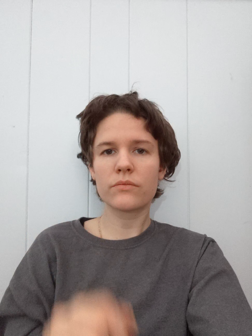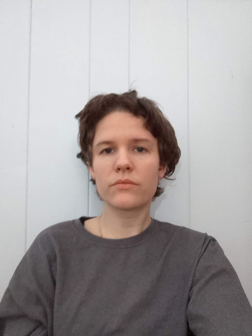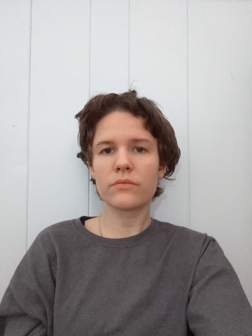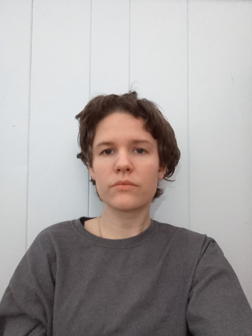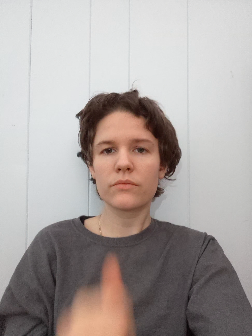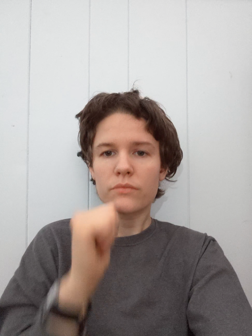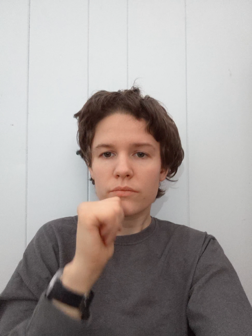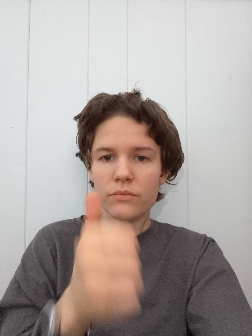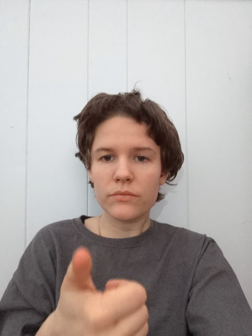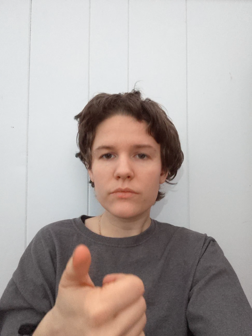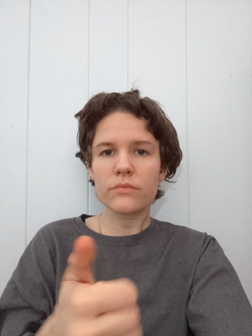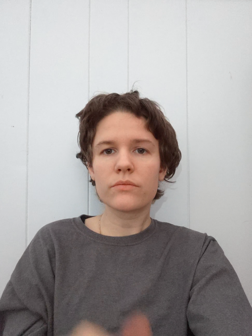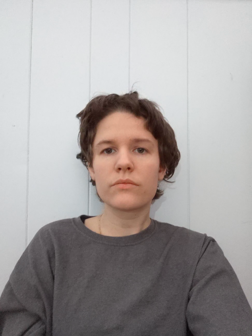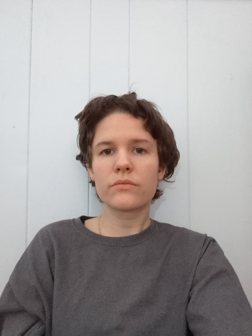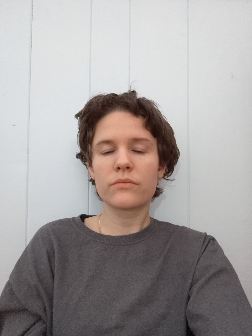tomorrow